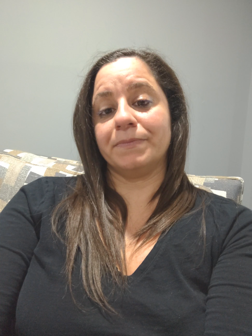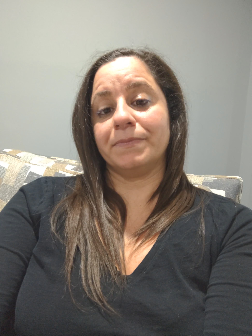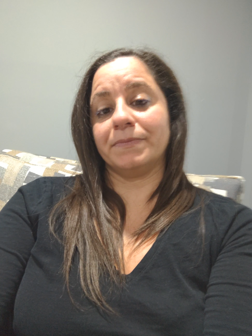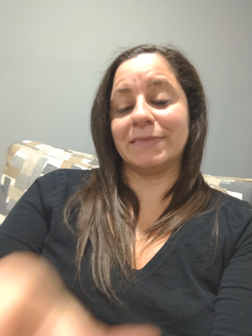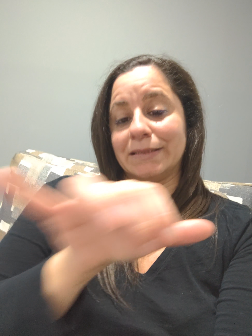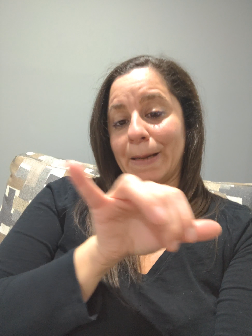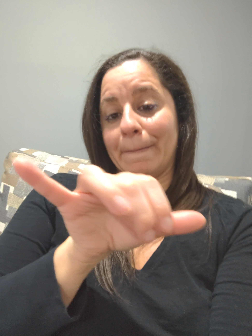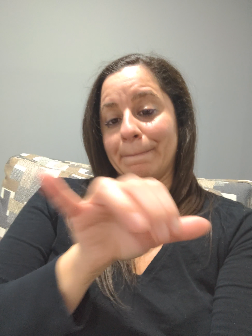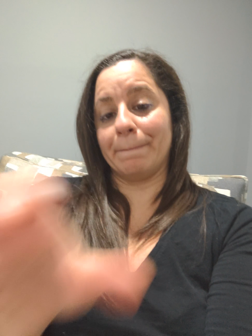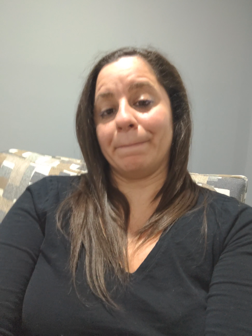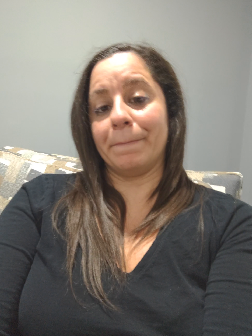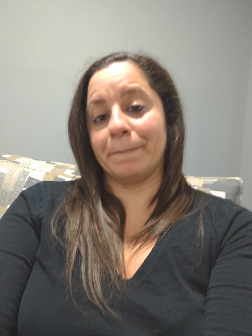same